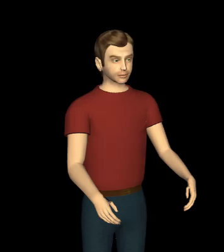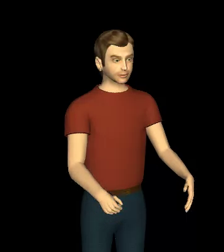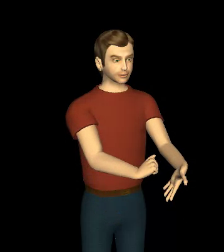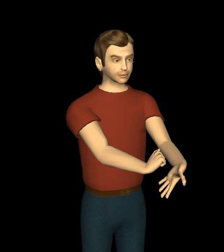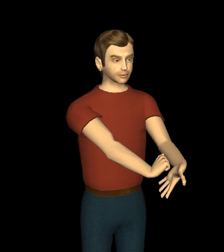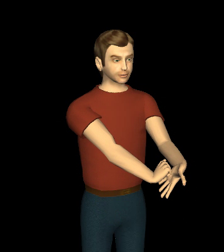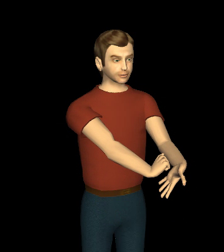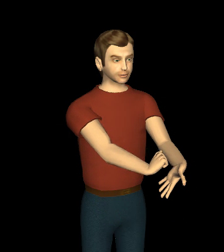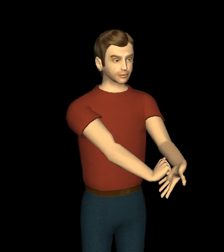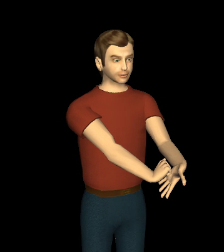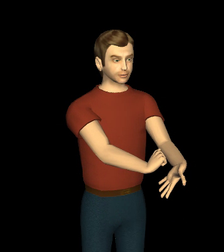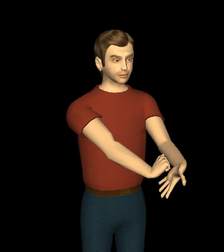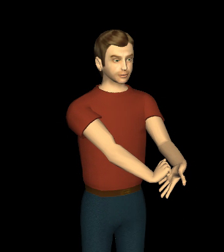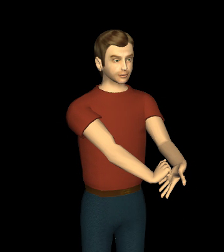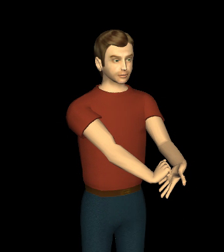شهية